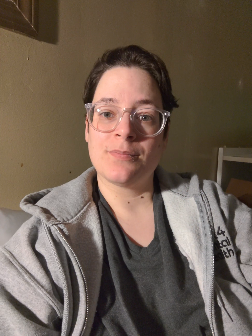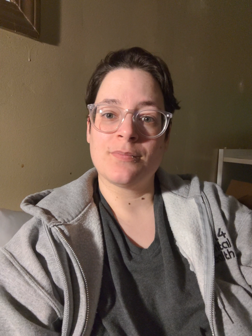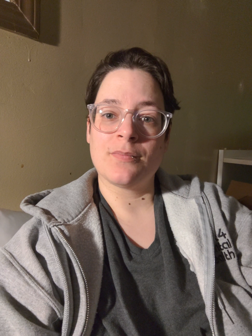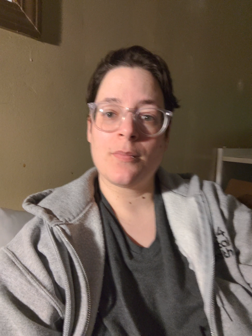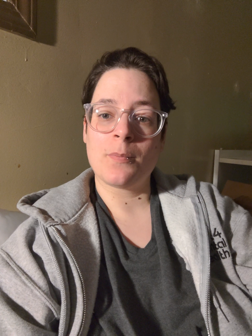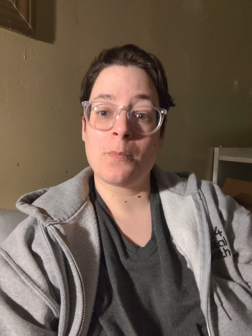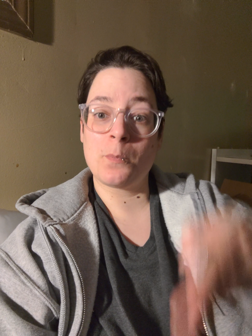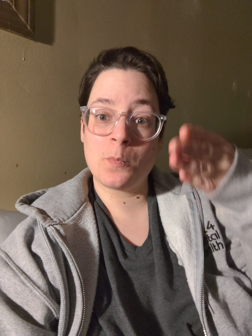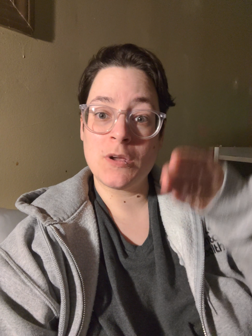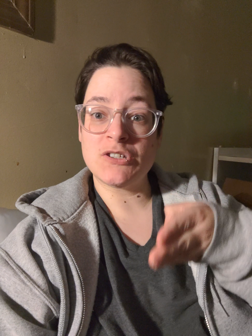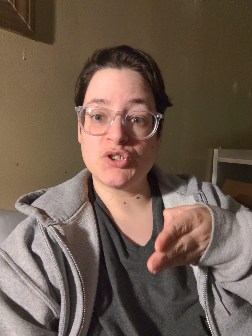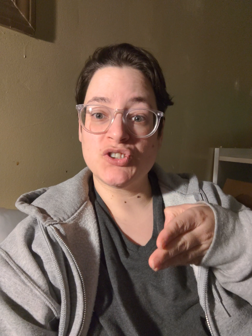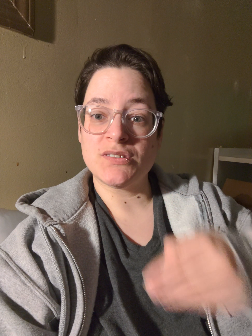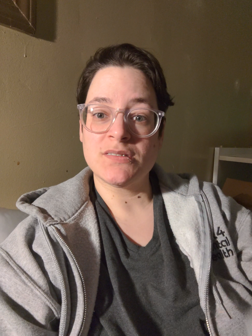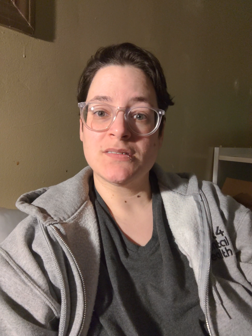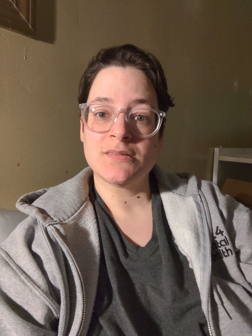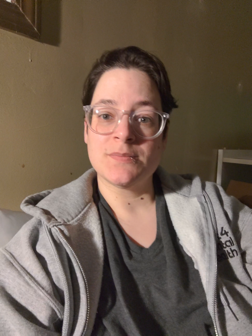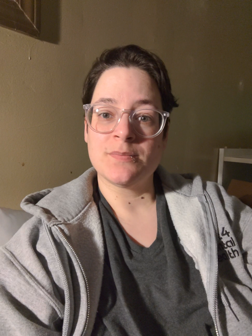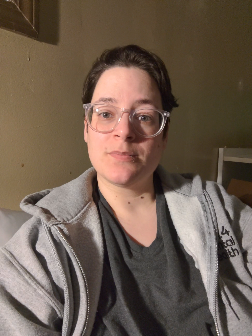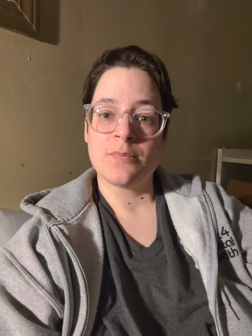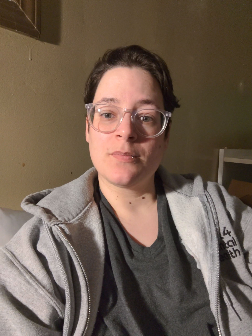person